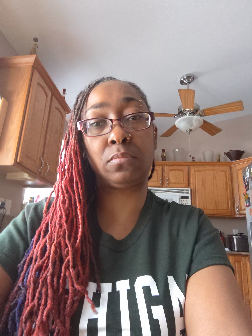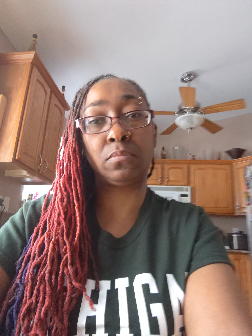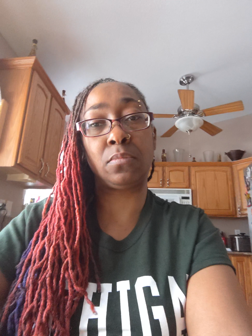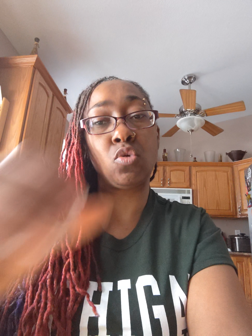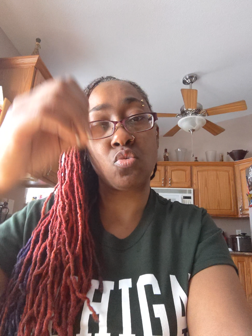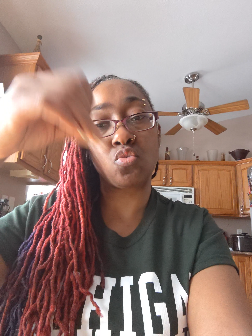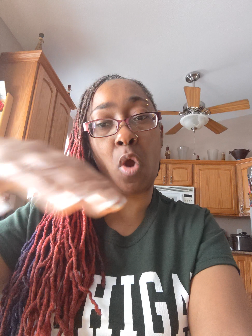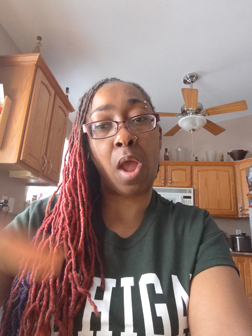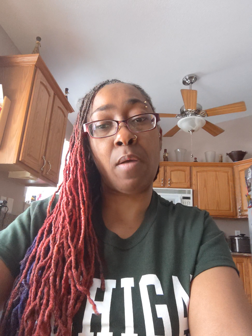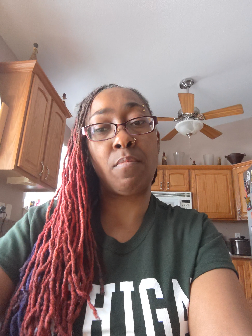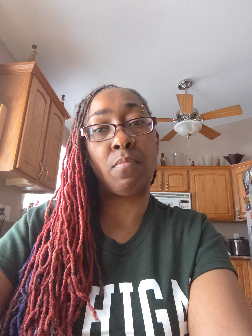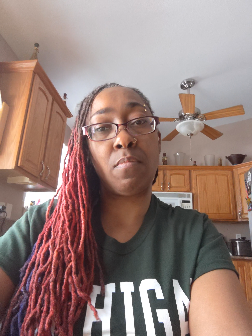drop